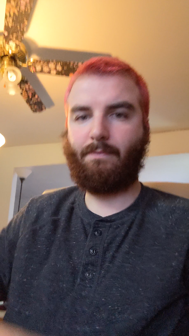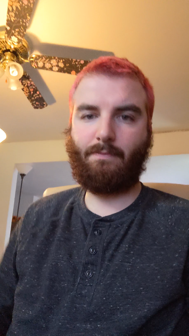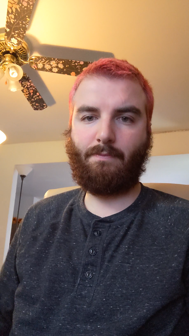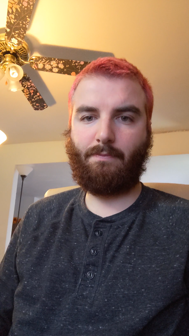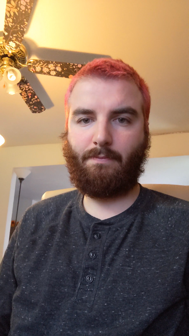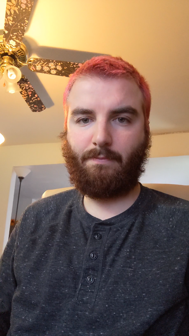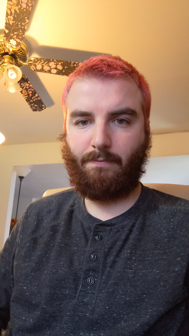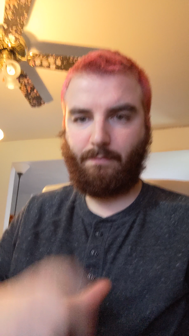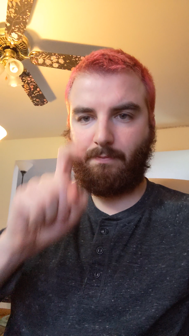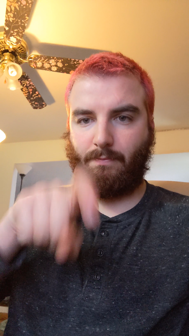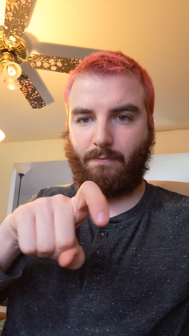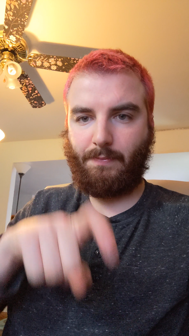must